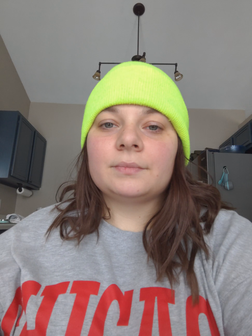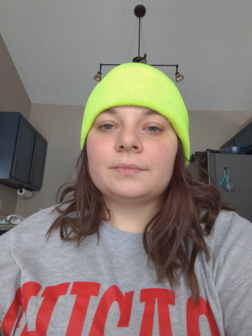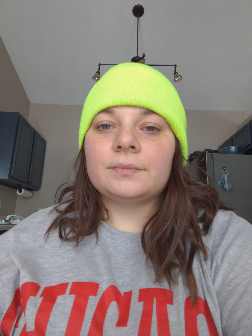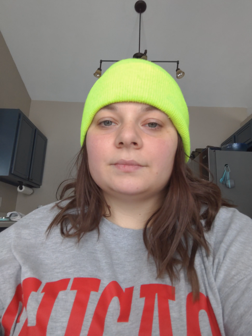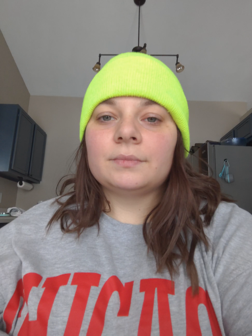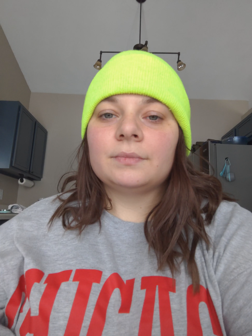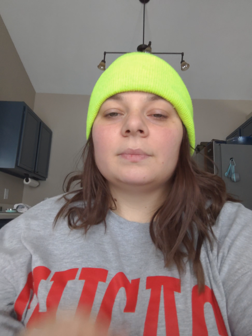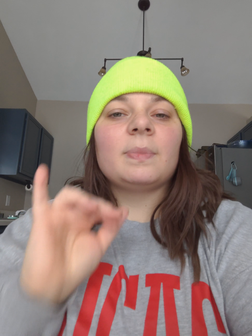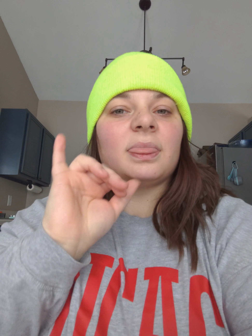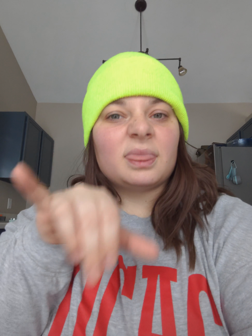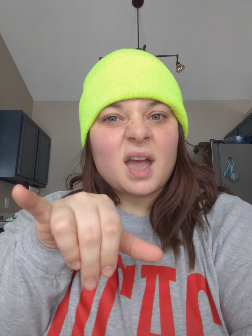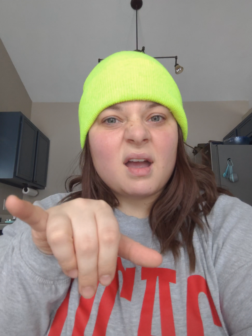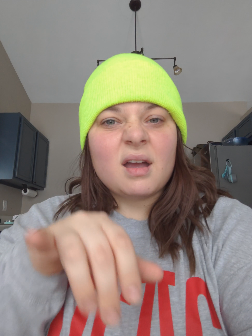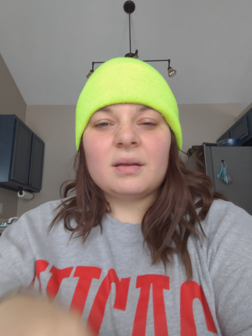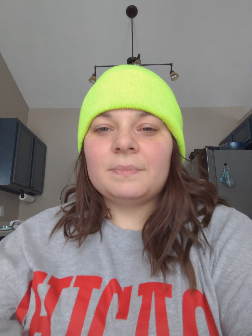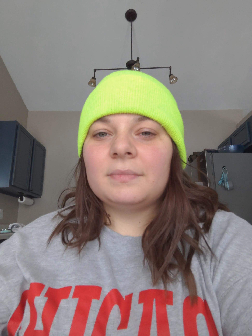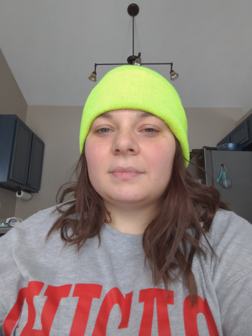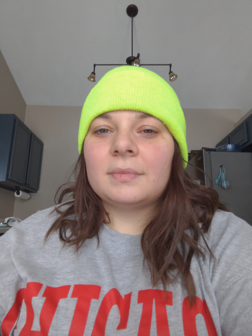that